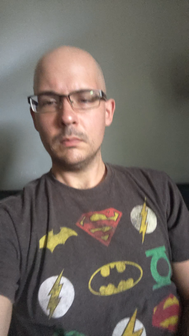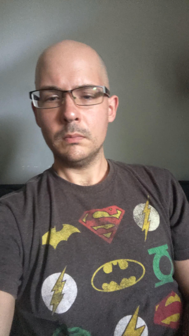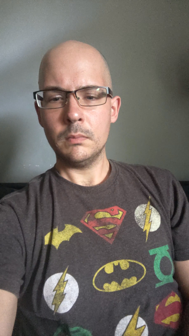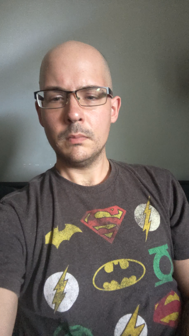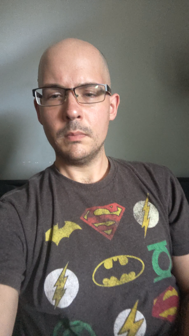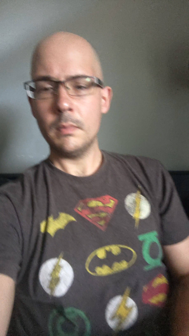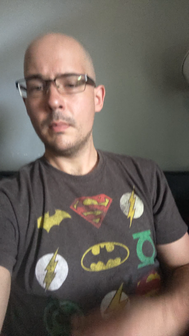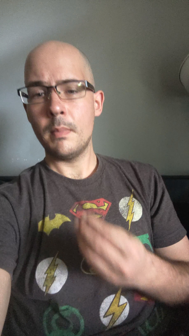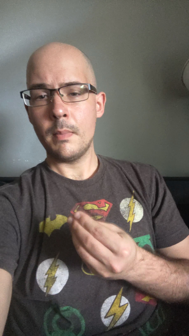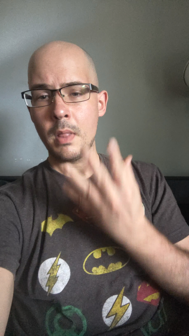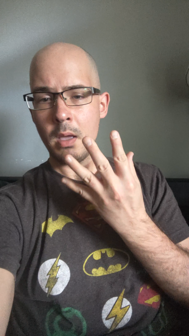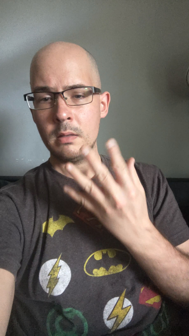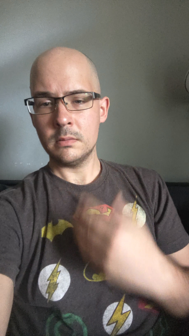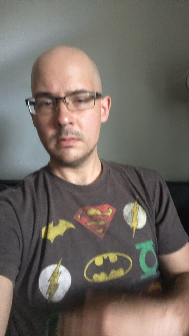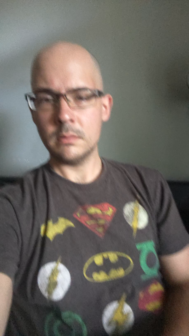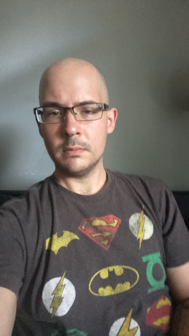plants